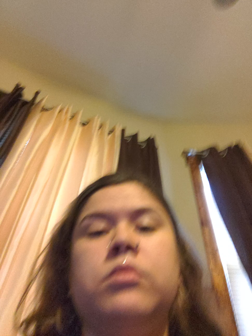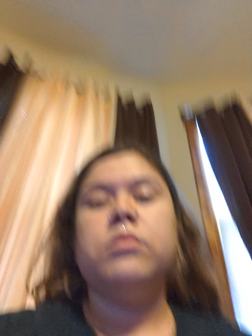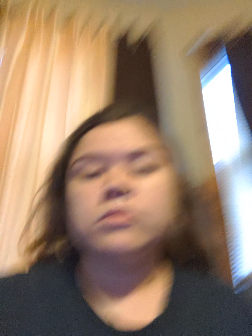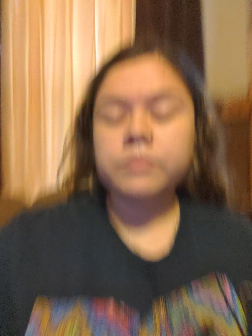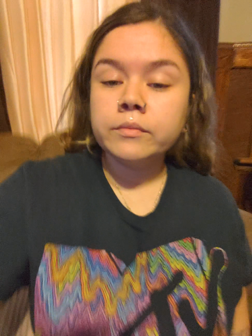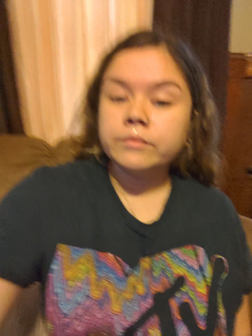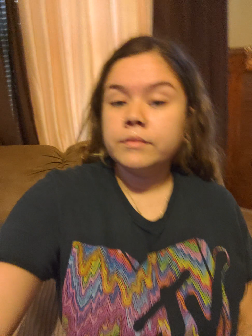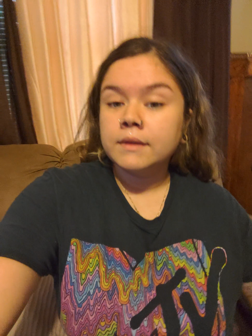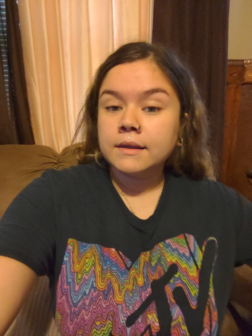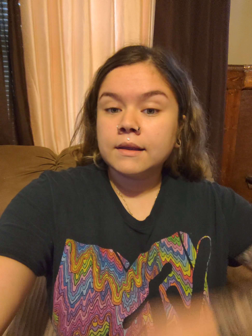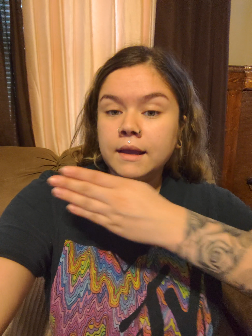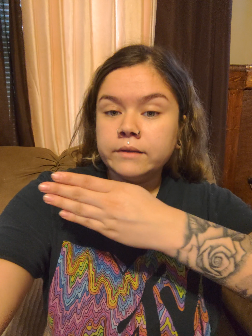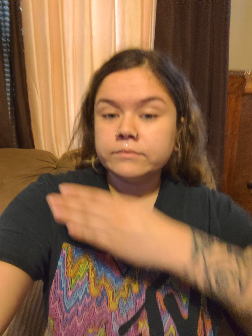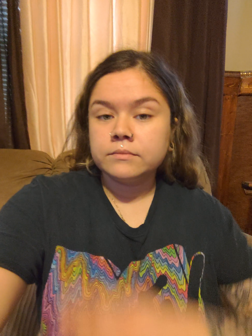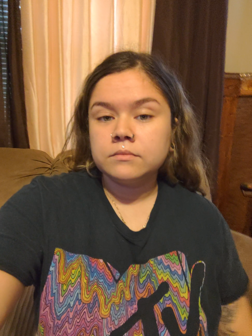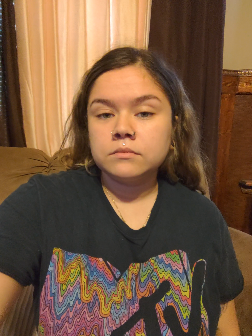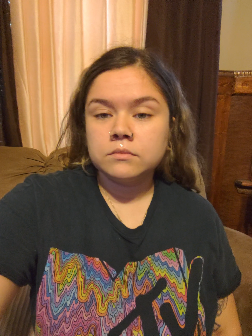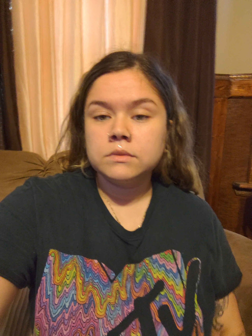kick